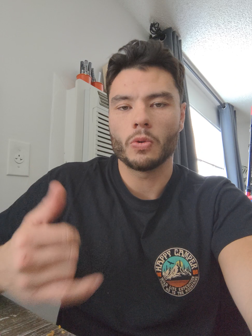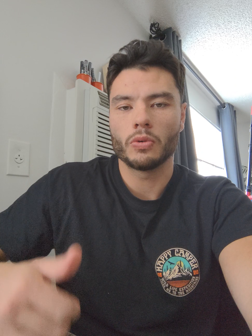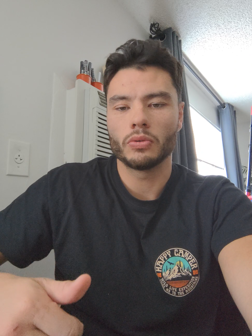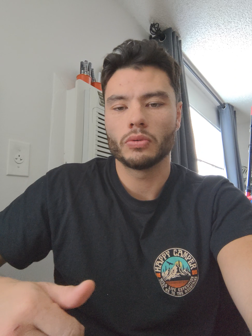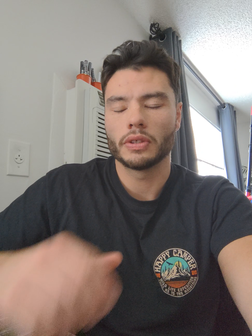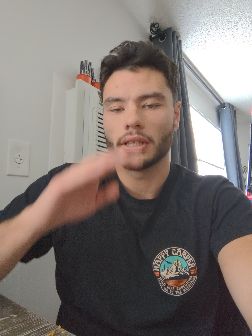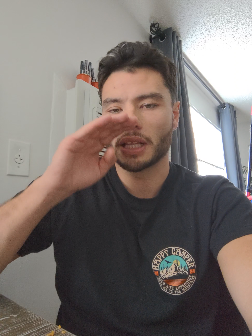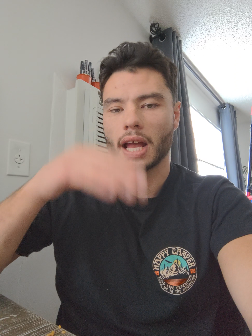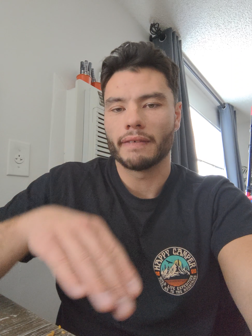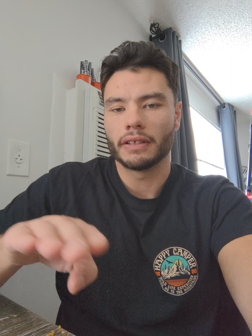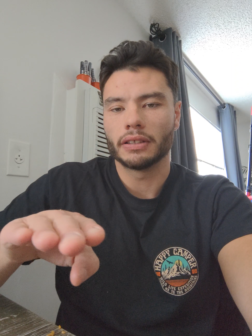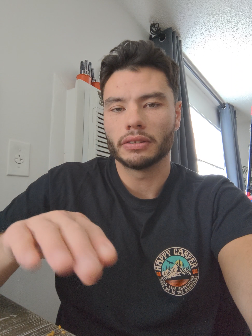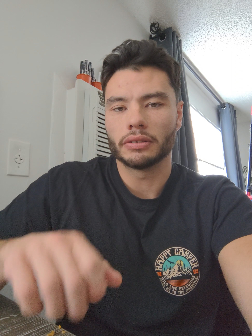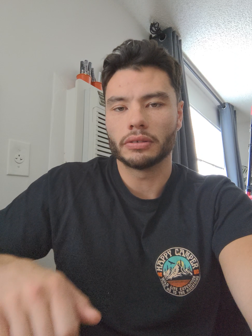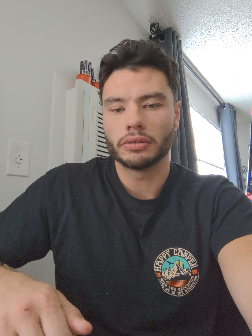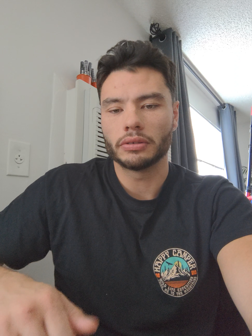elephant